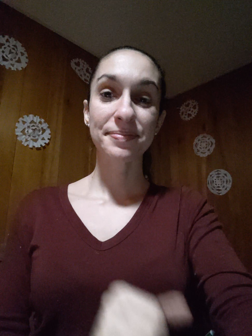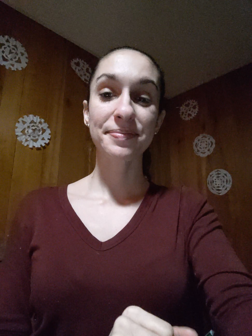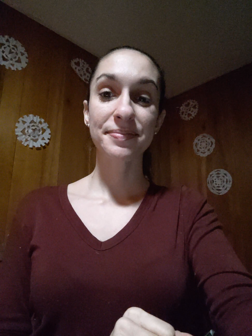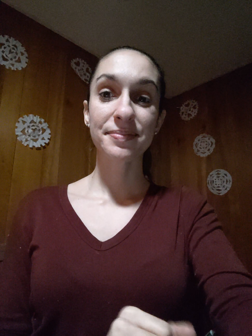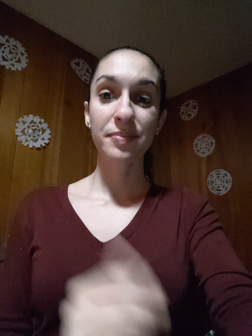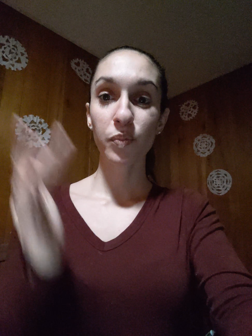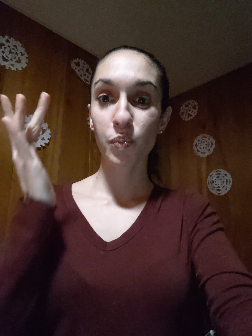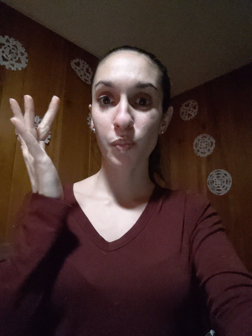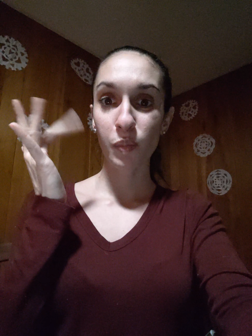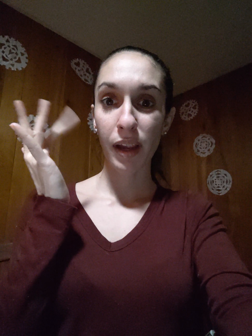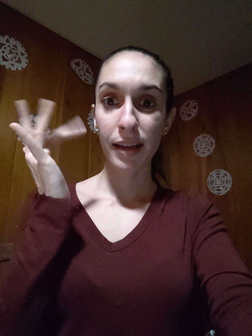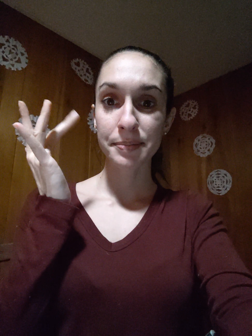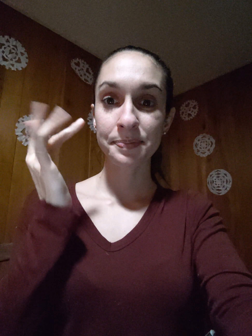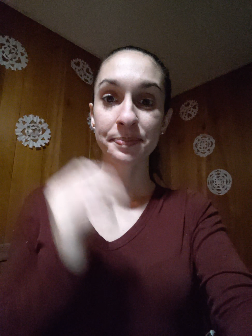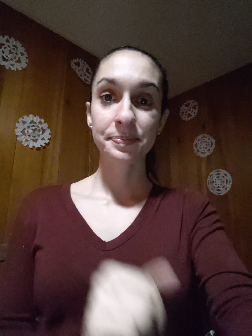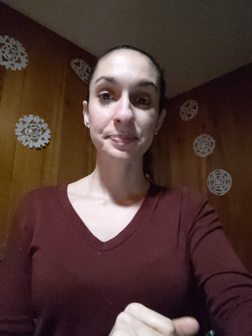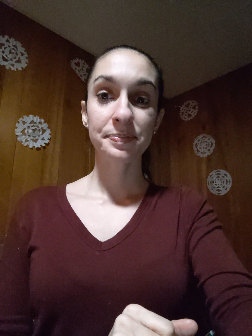why